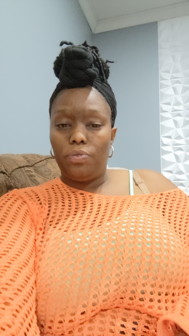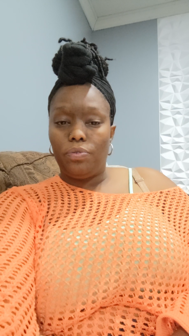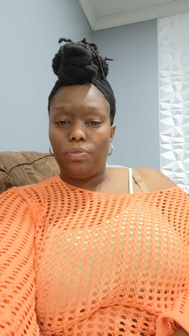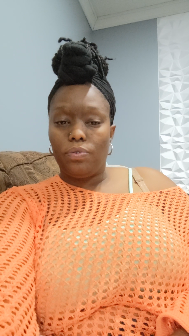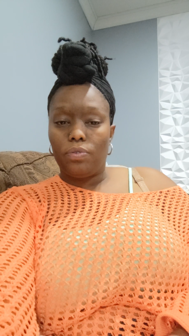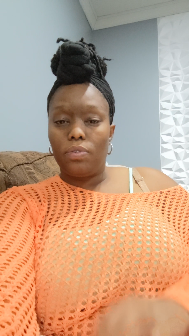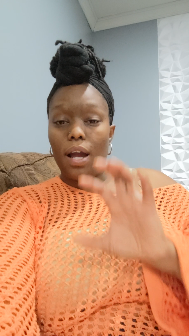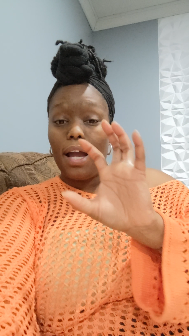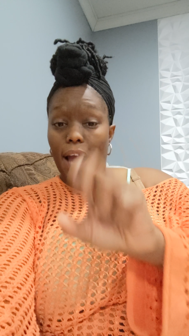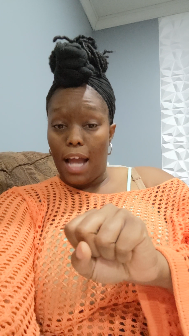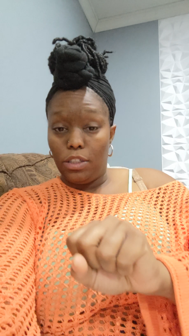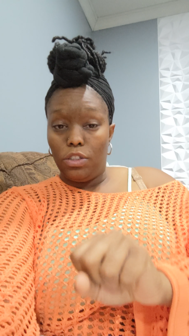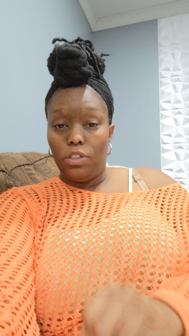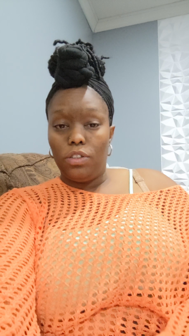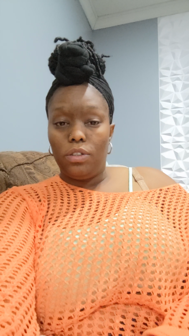catch